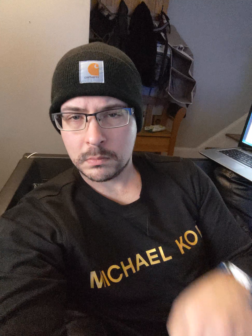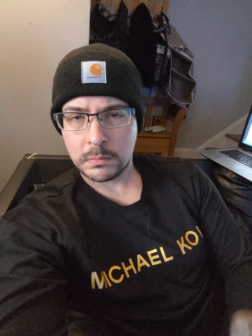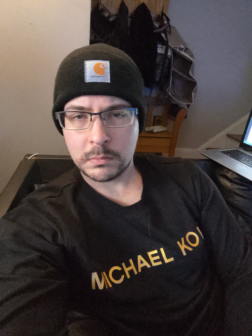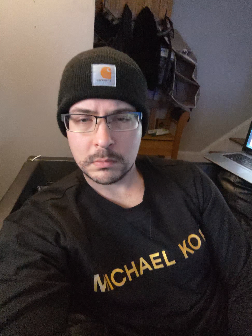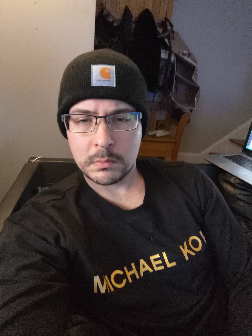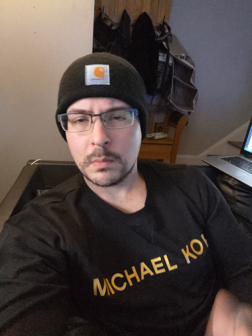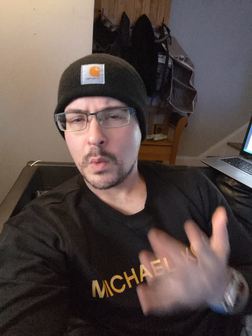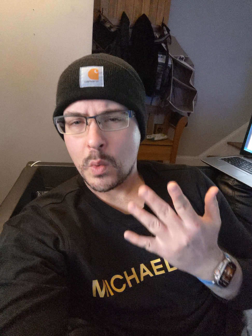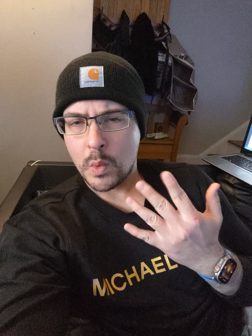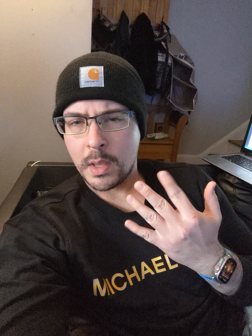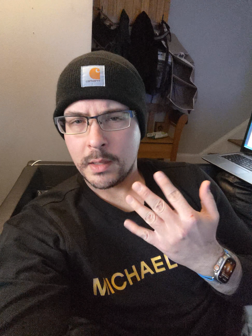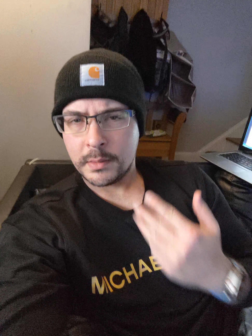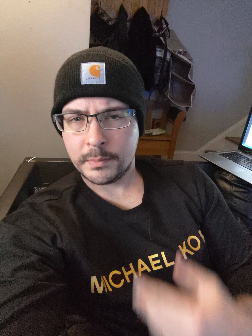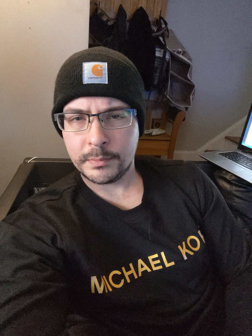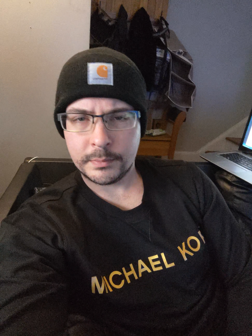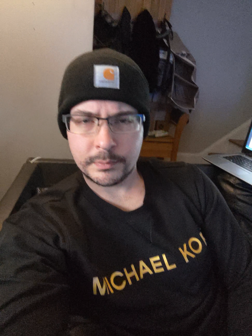wait